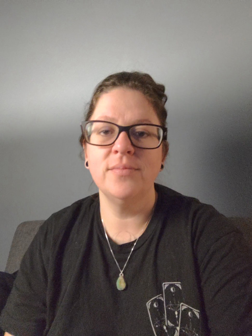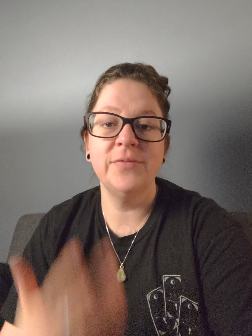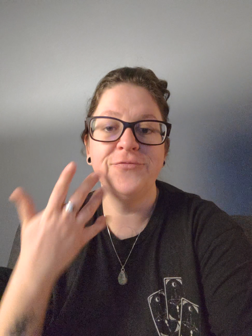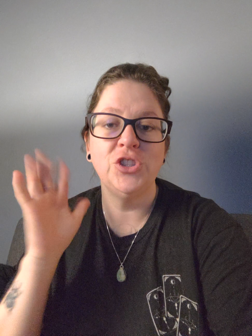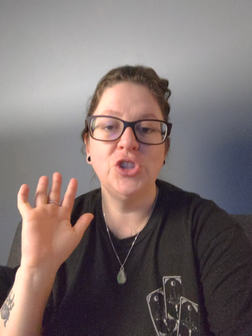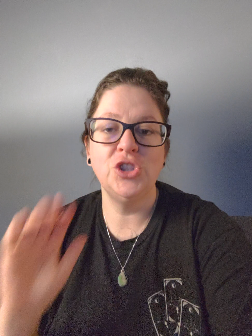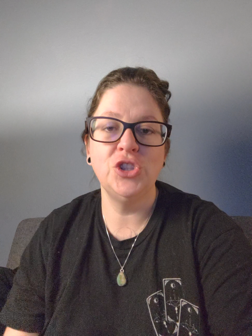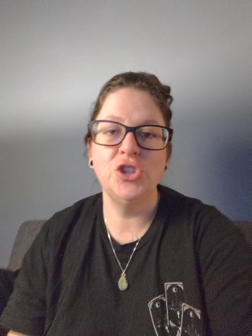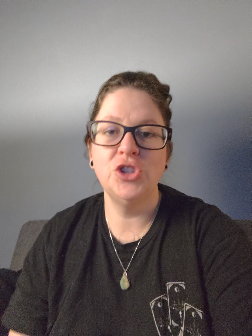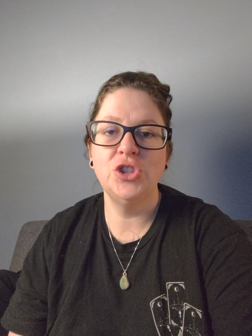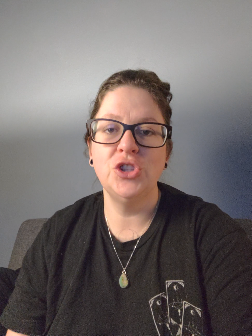finish